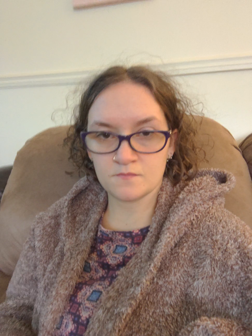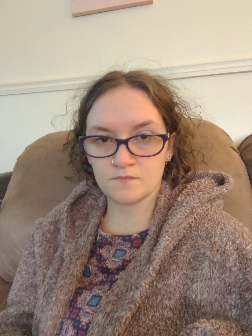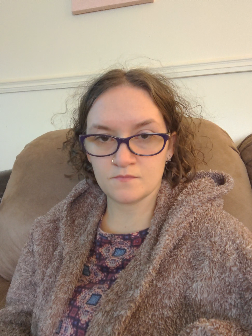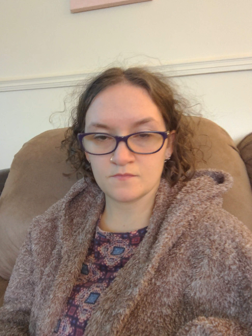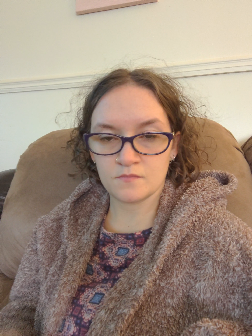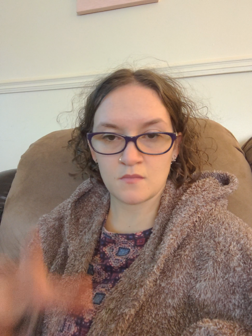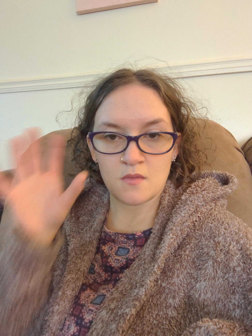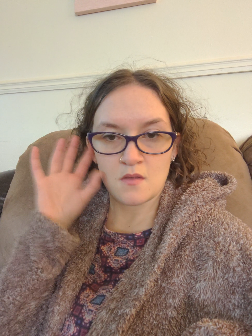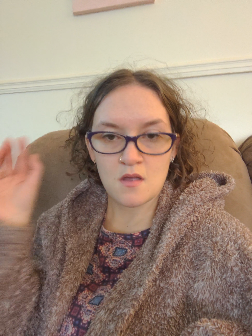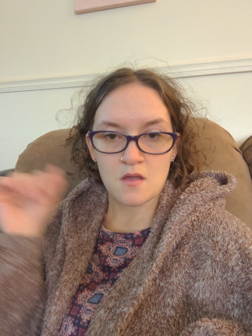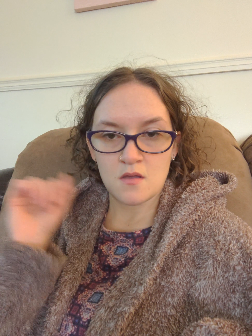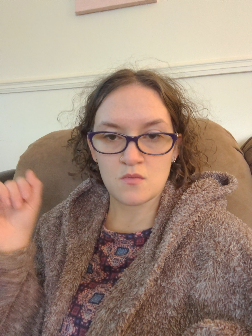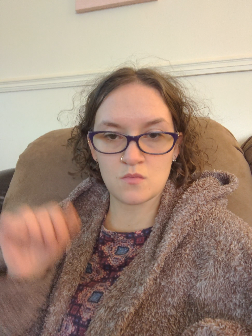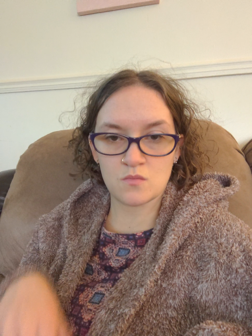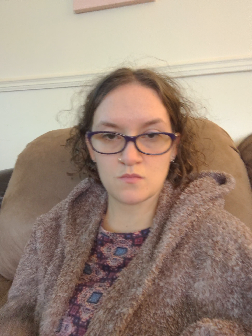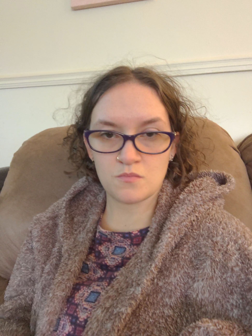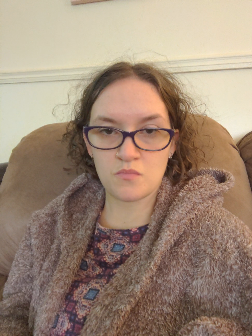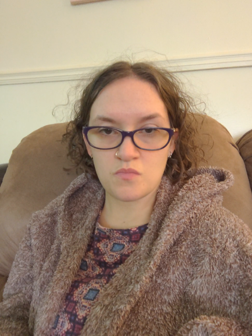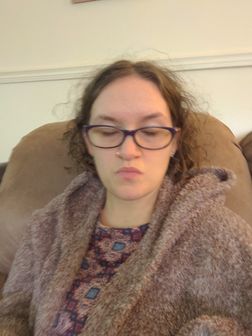loud